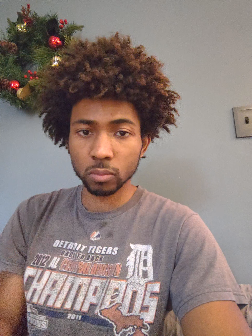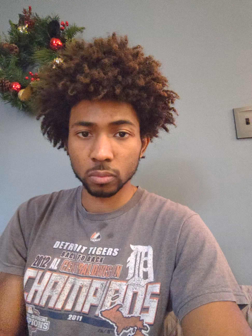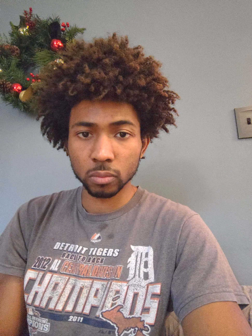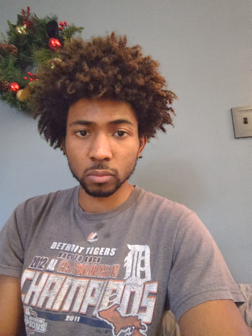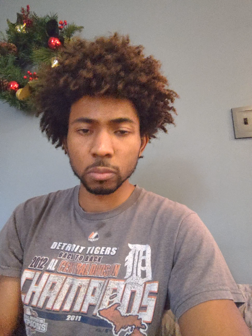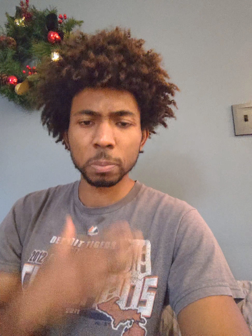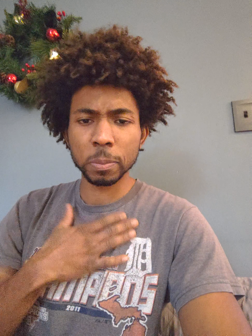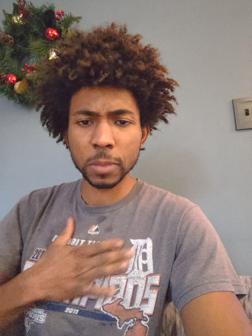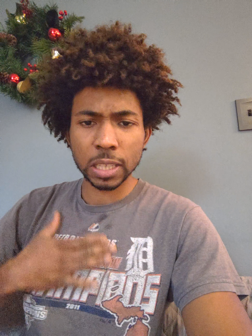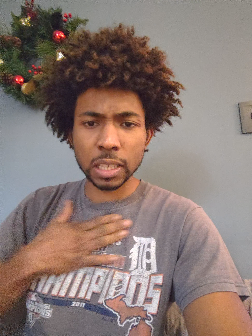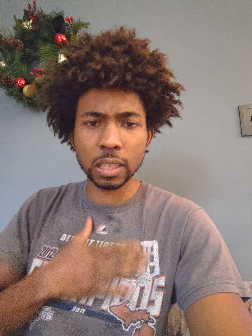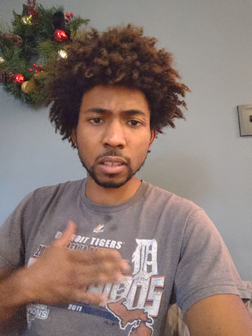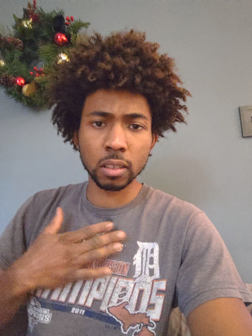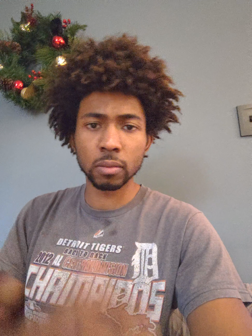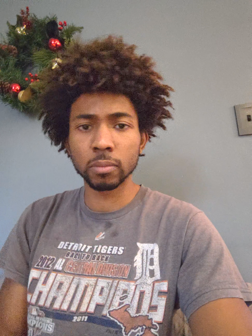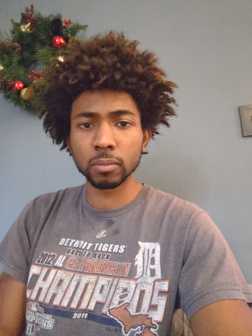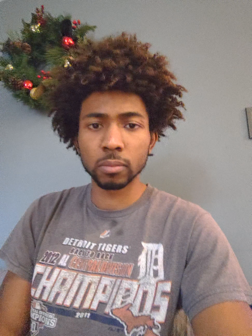please